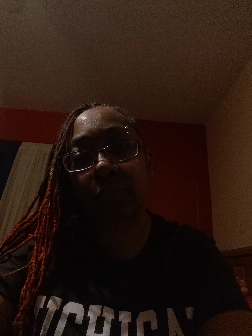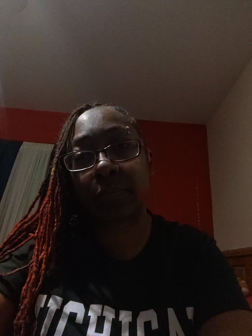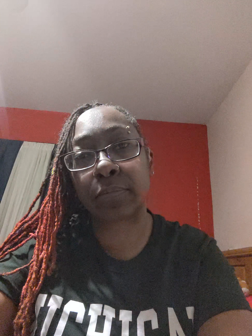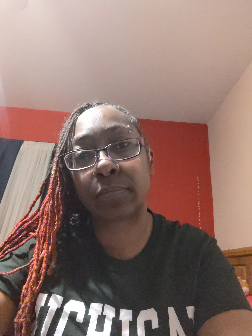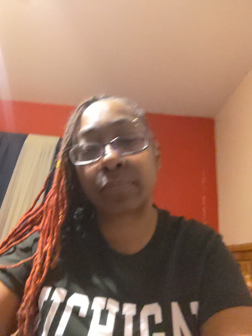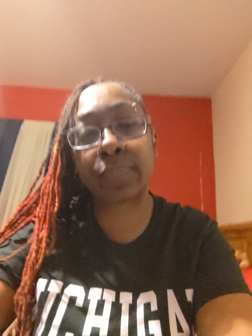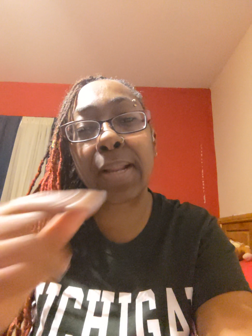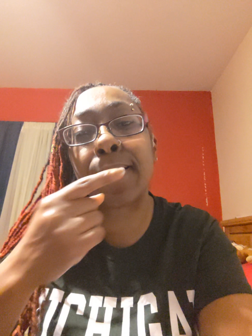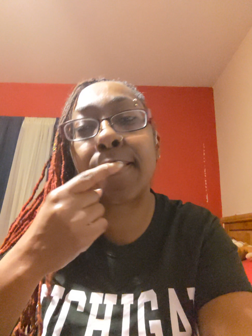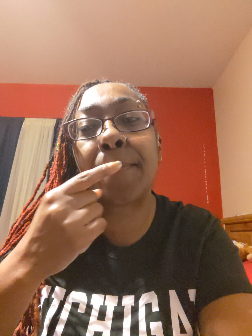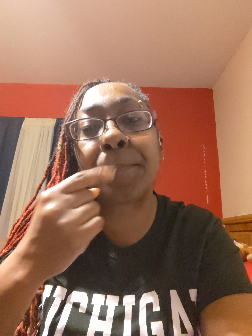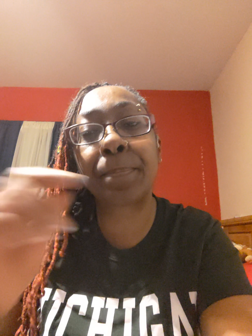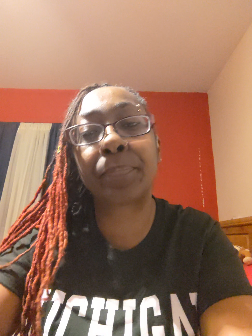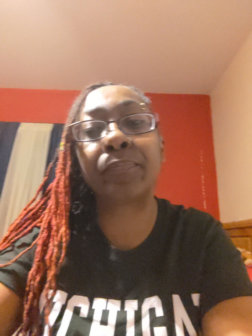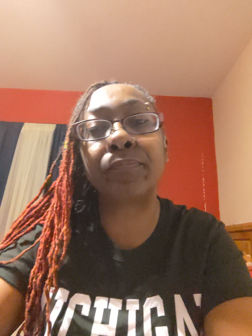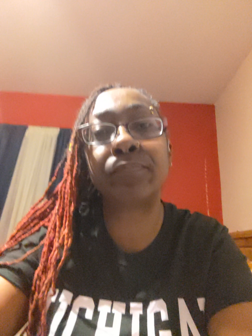lips